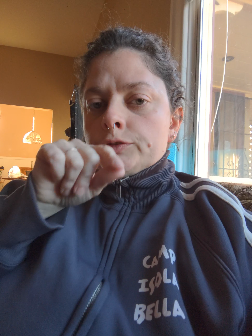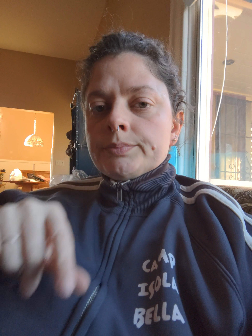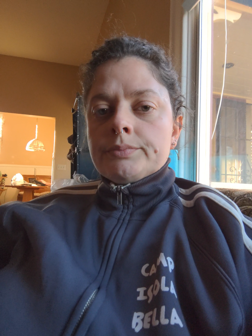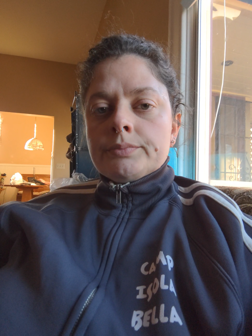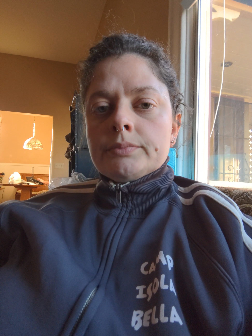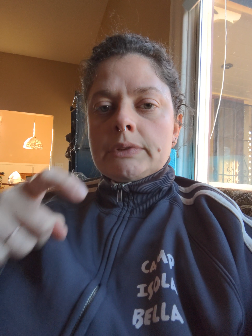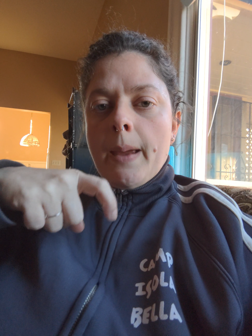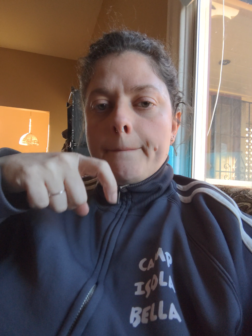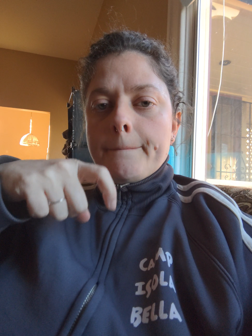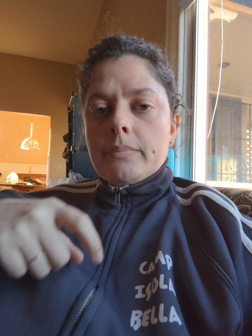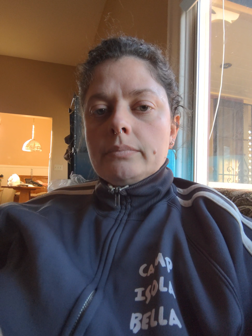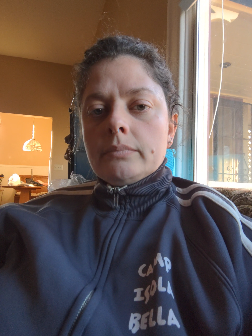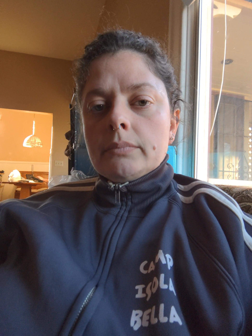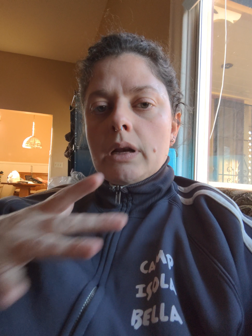time